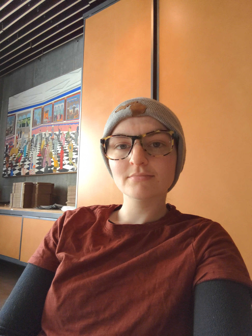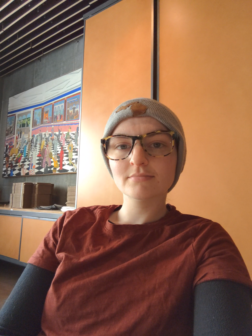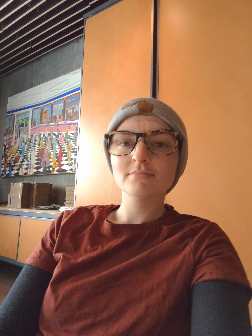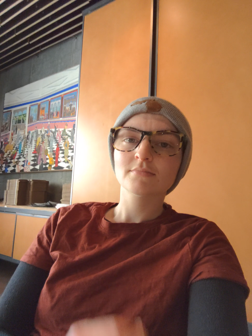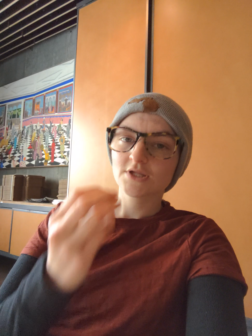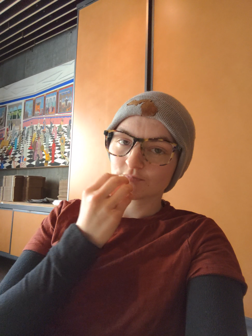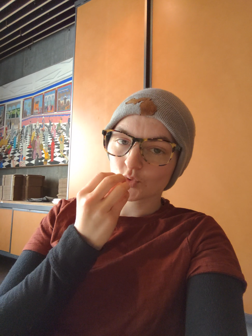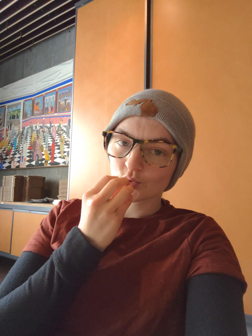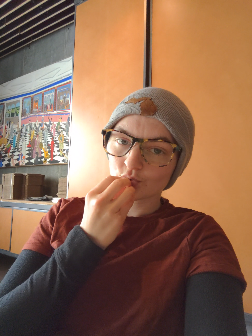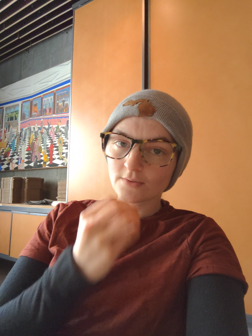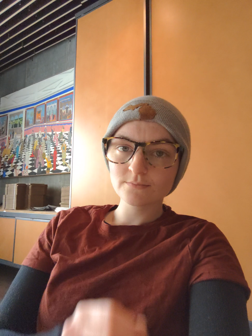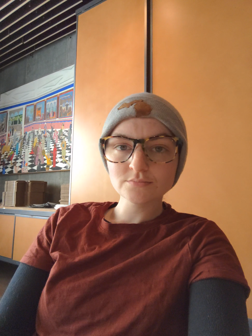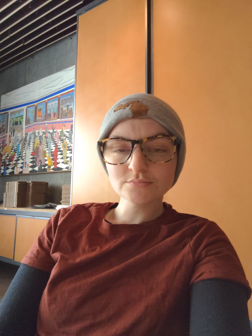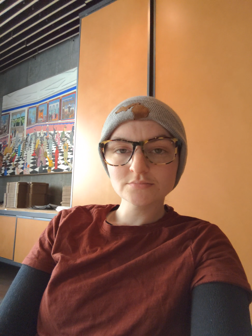food